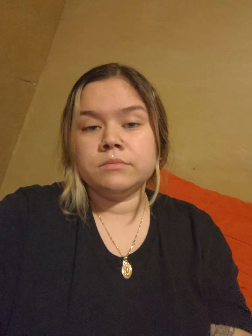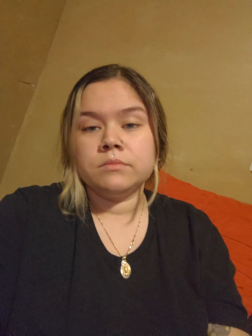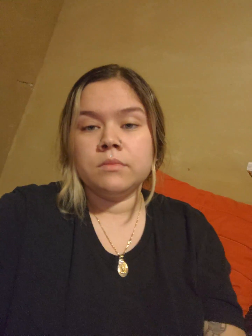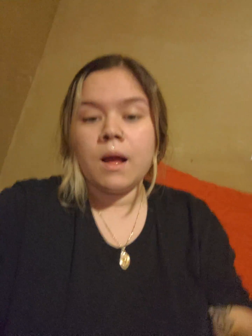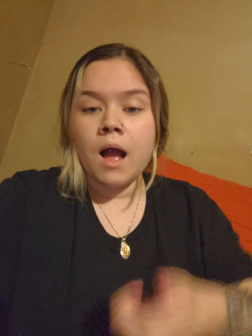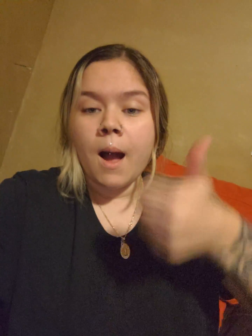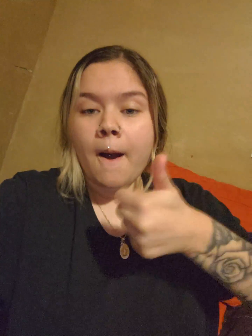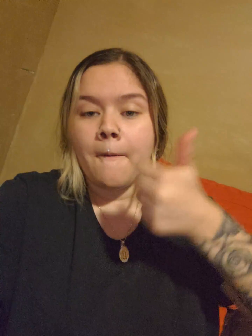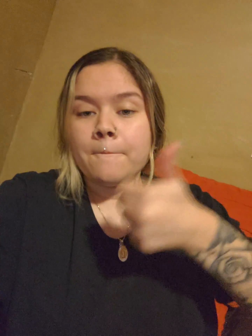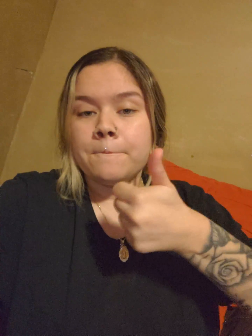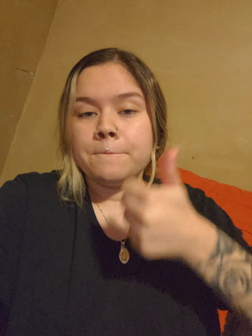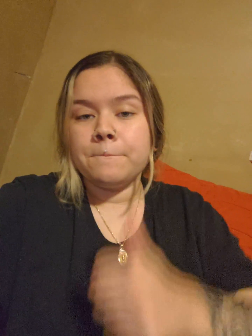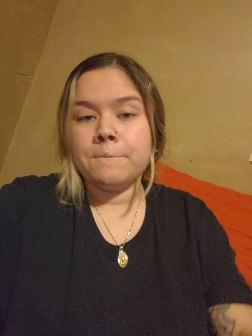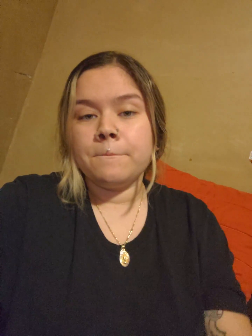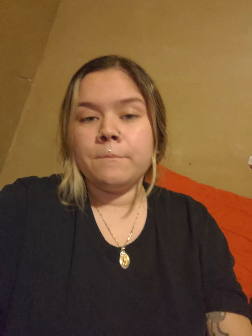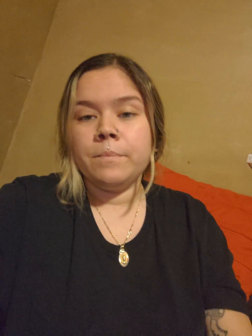help